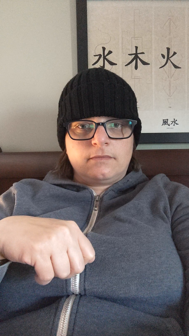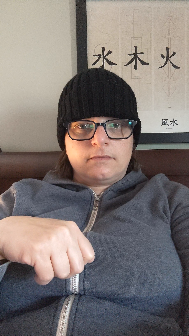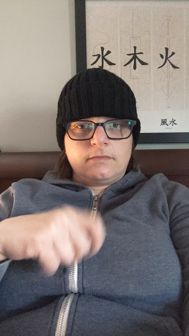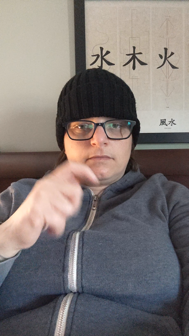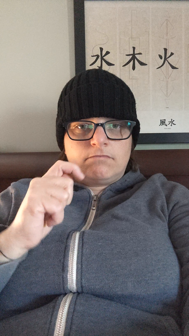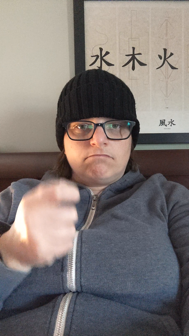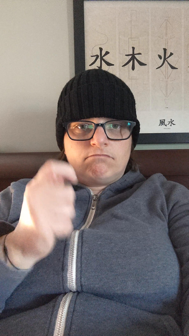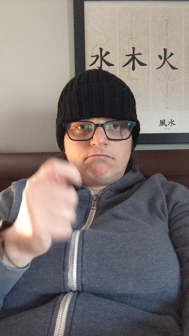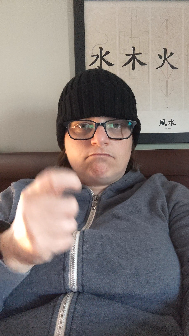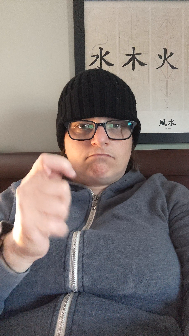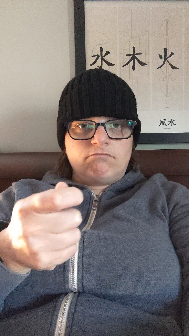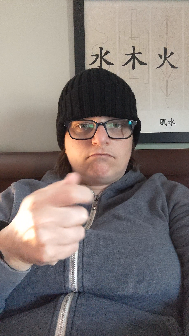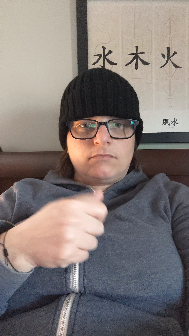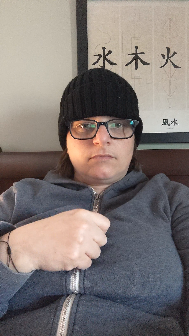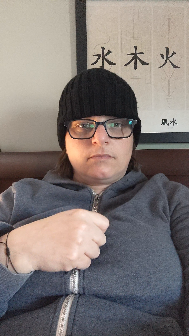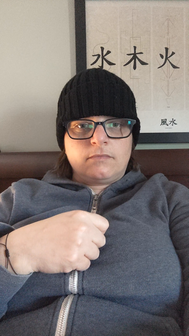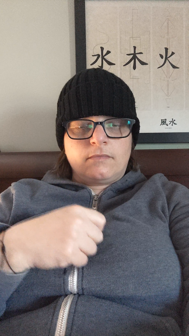cart